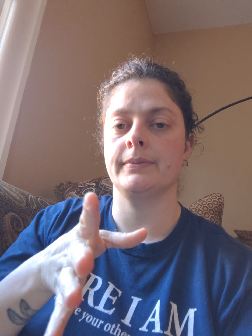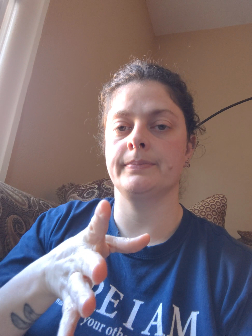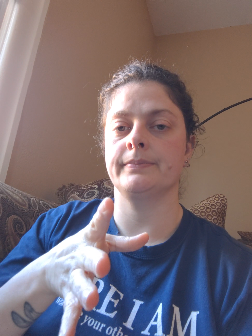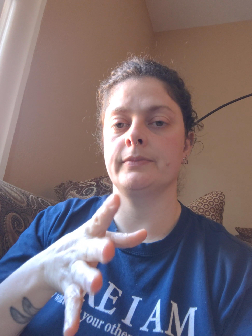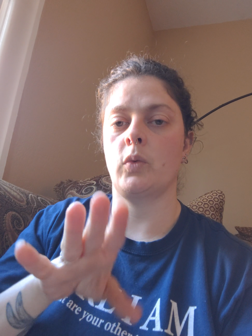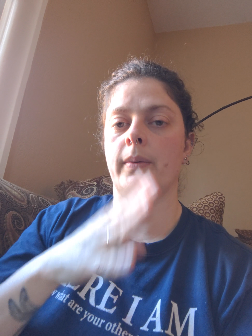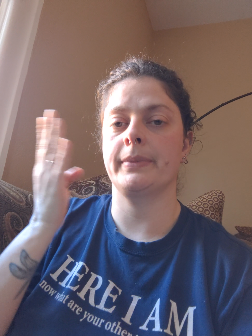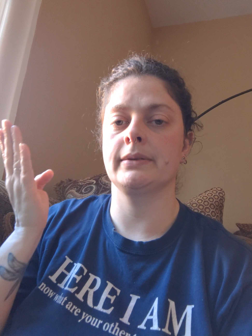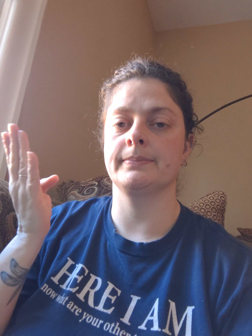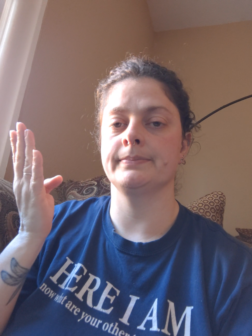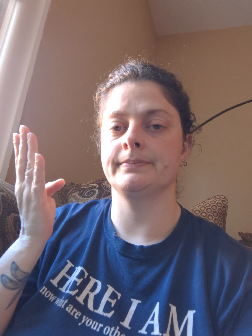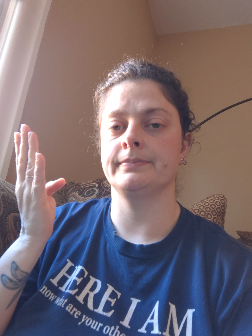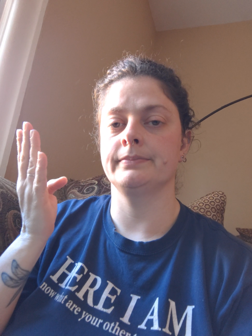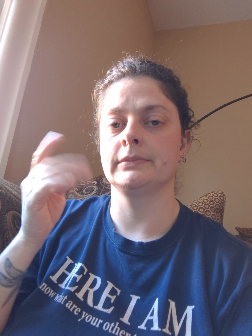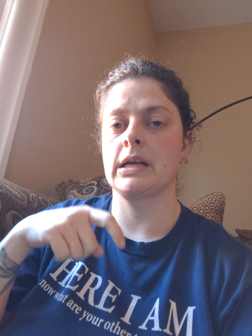open